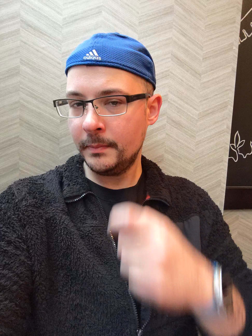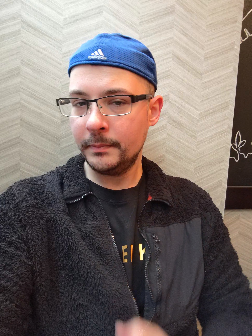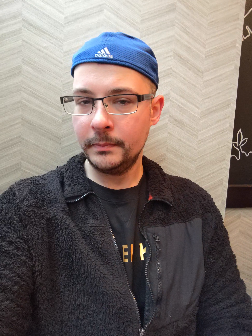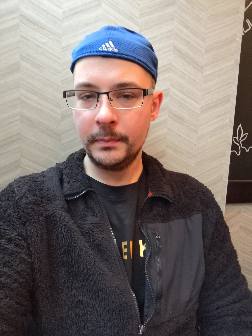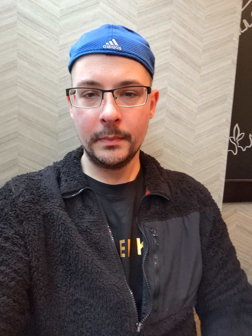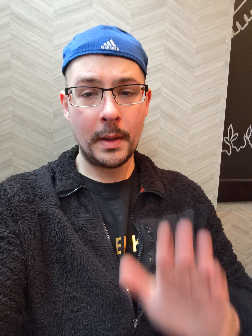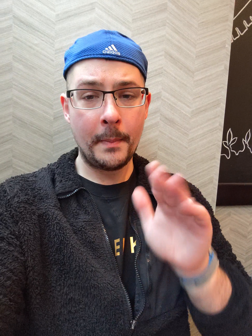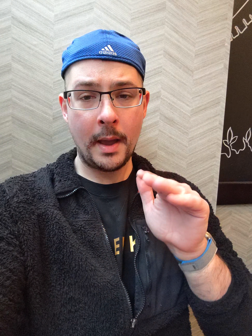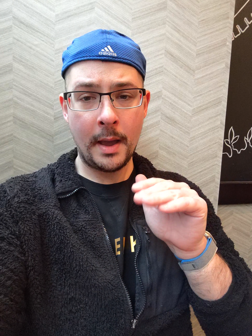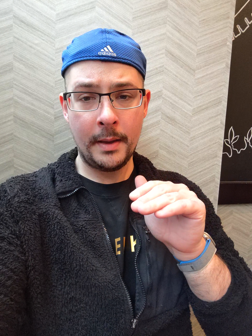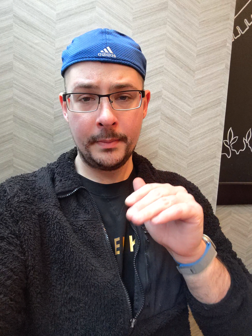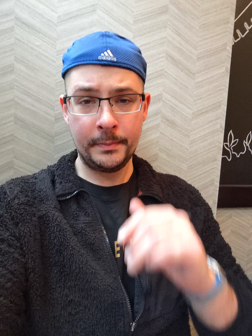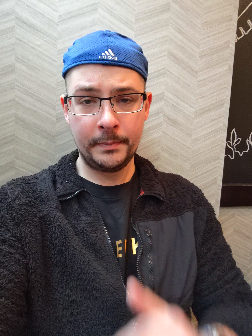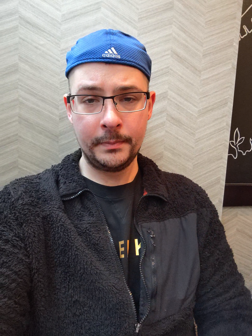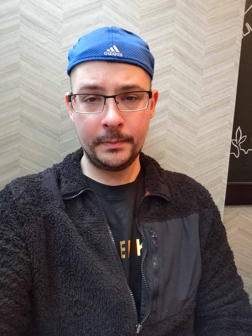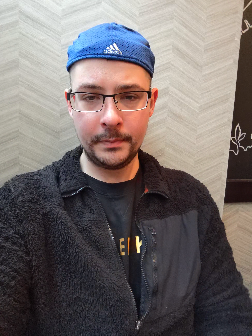bye